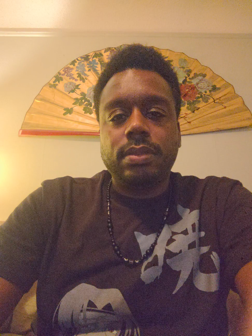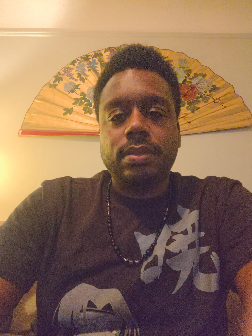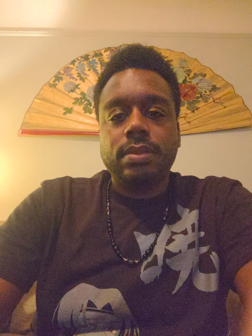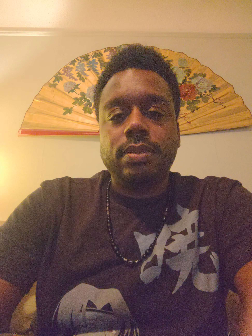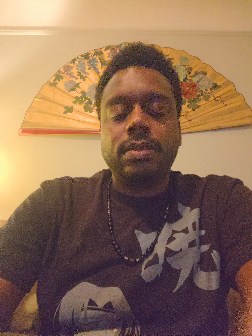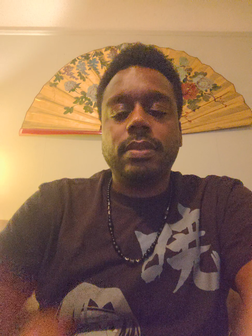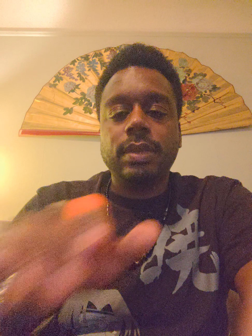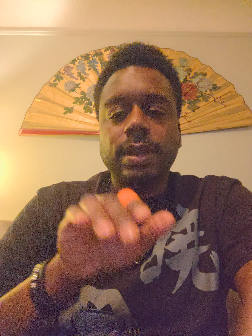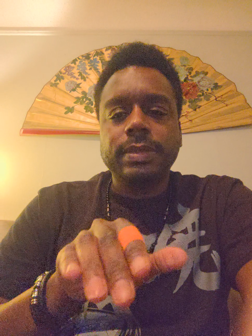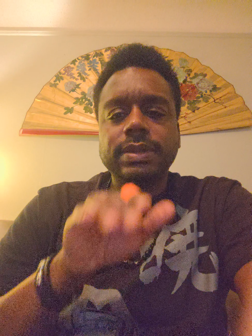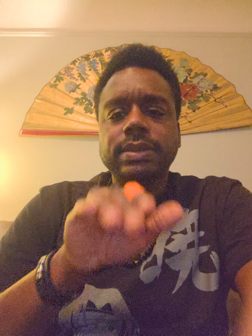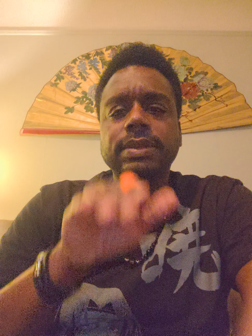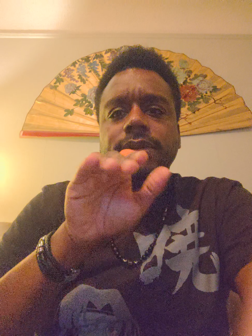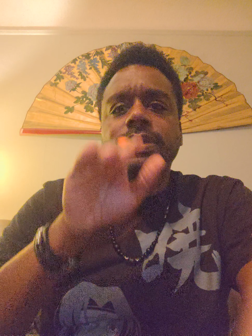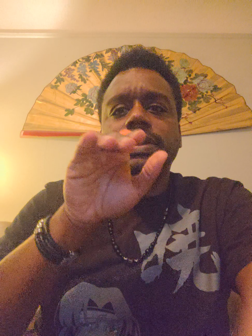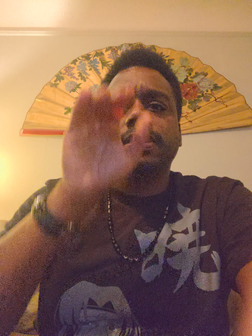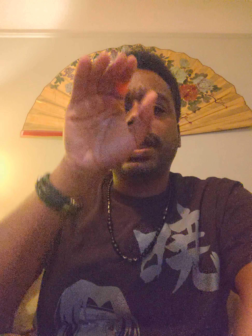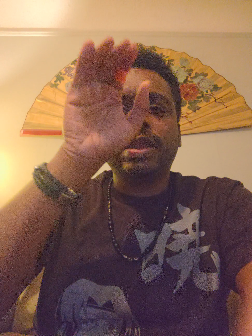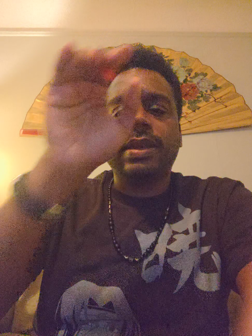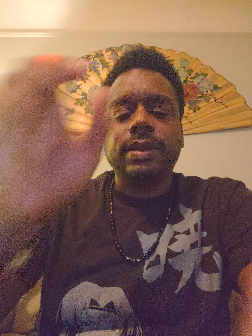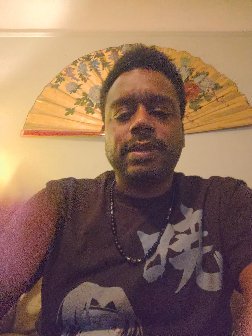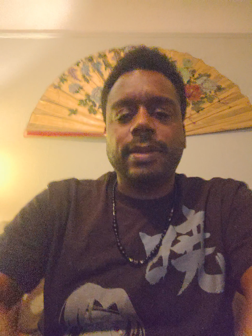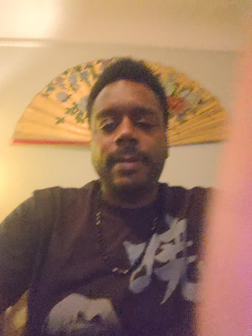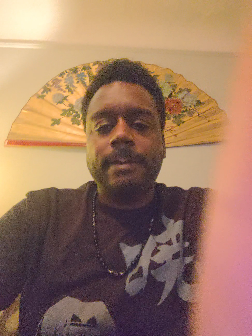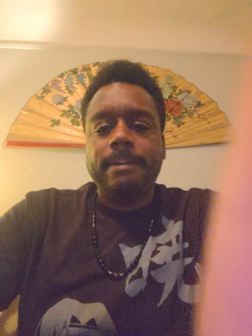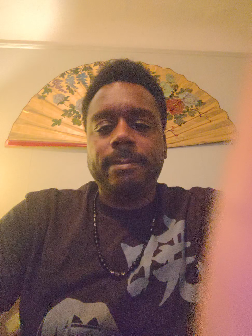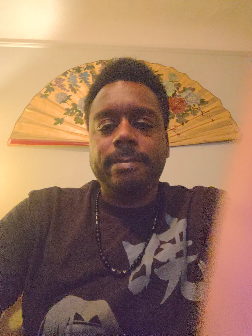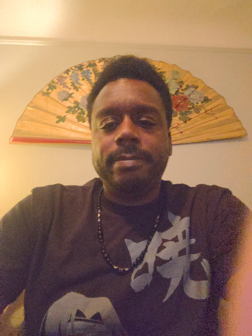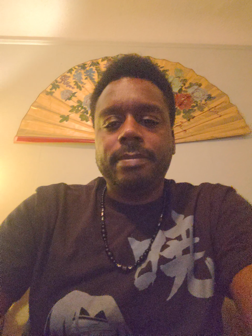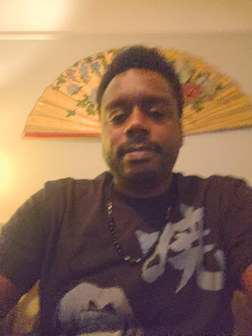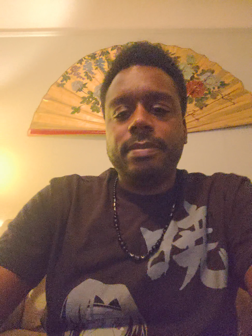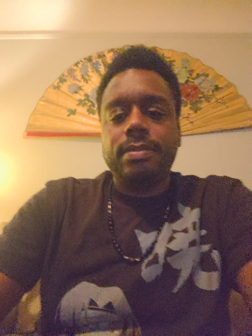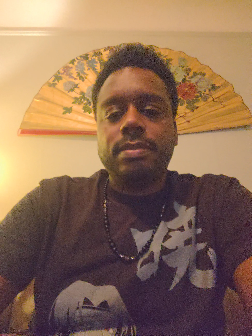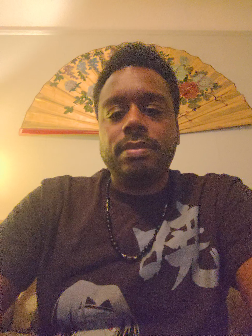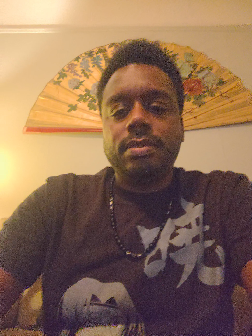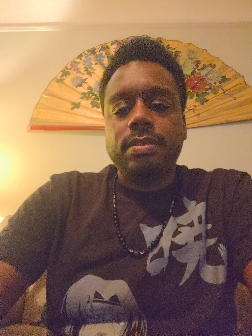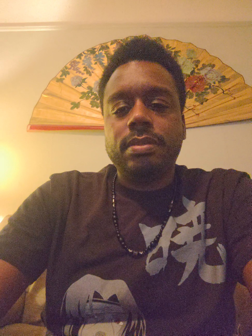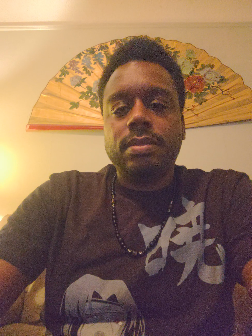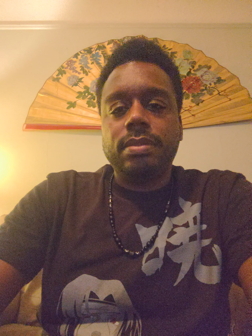stairs